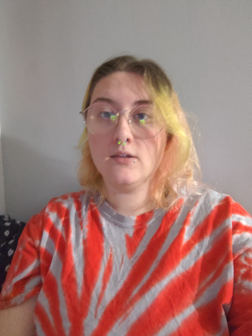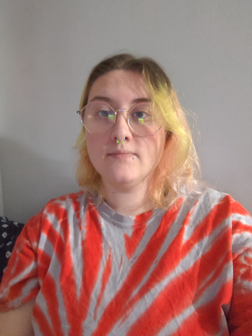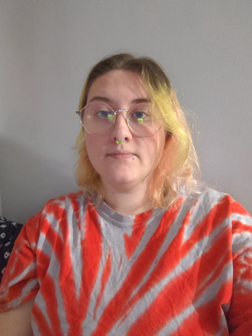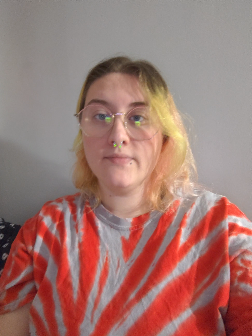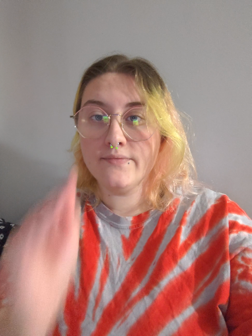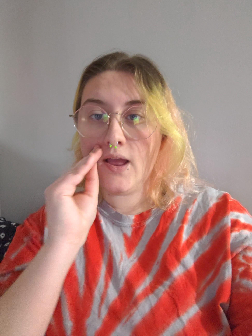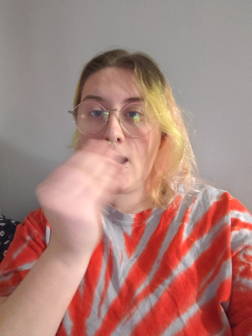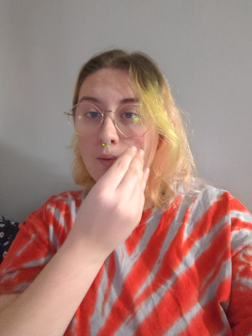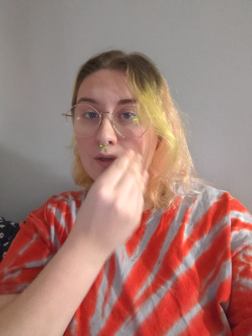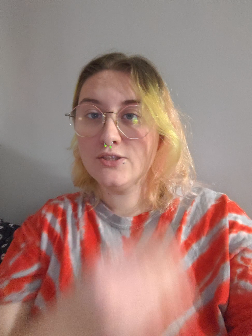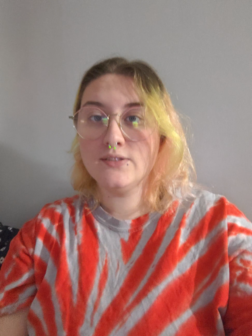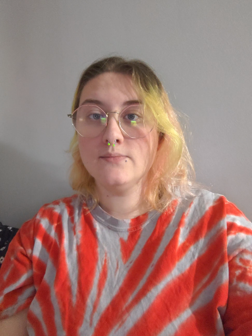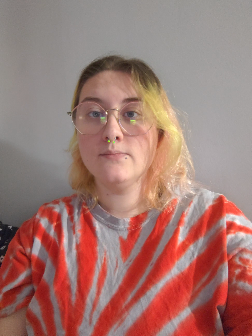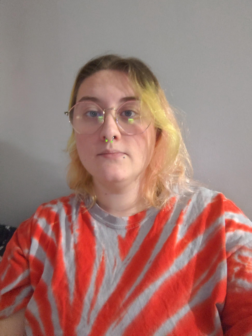flower